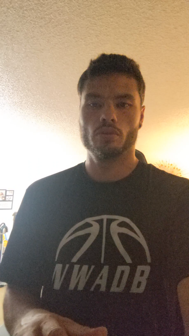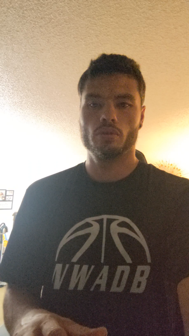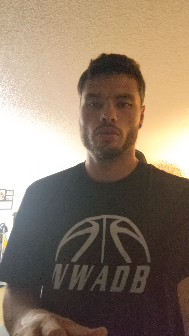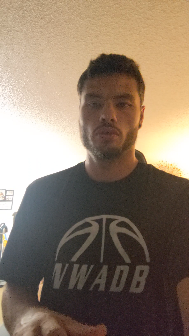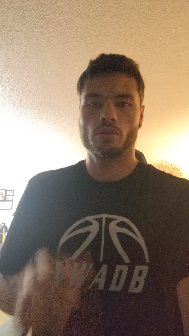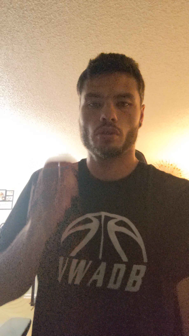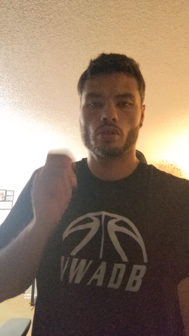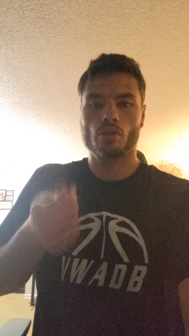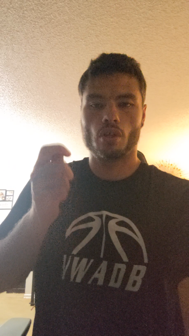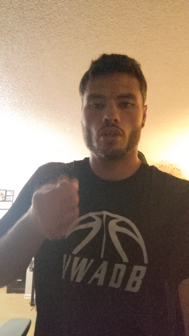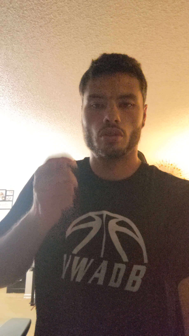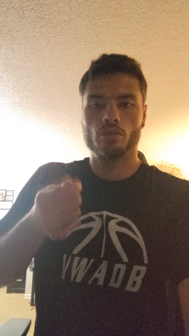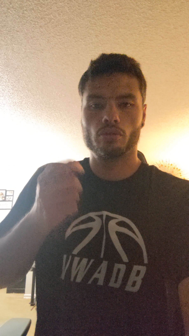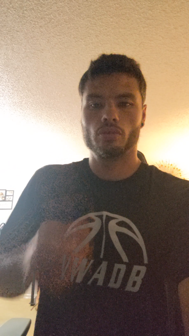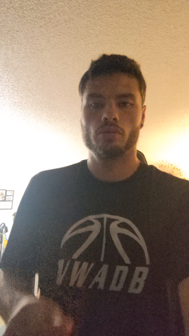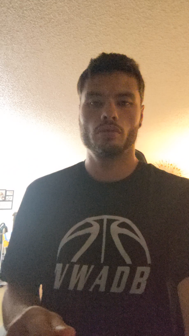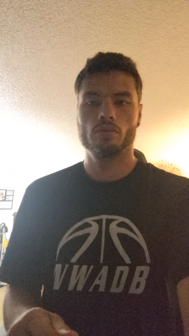cart